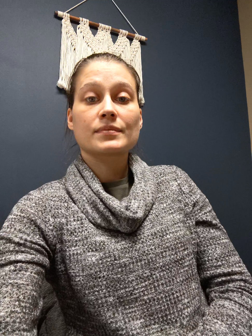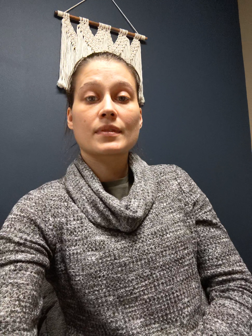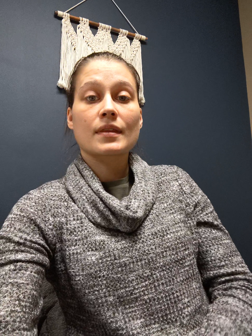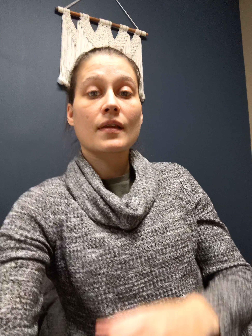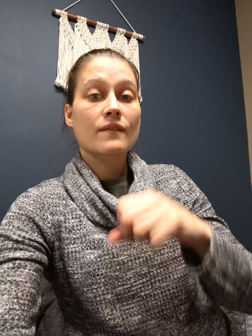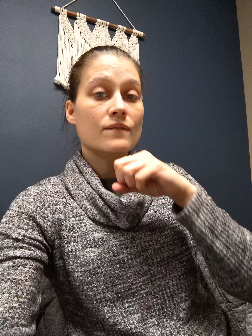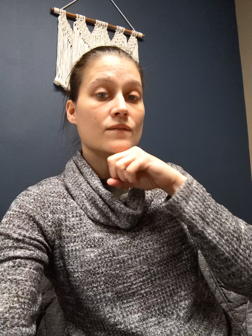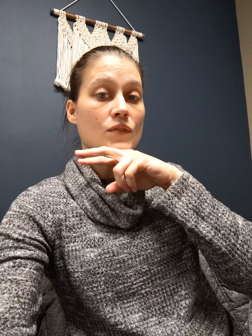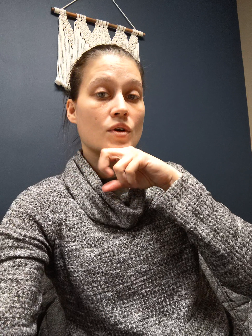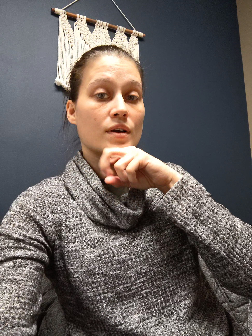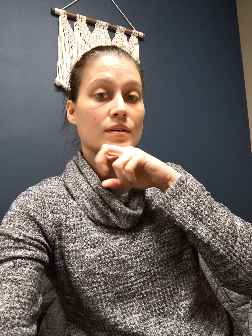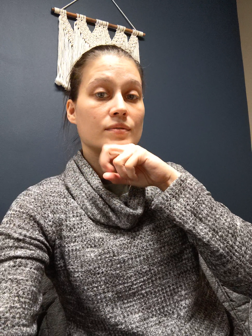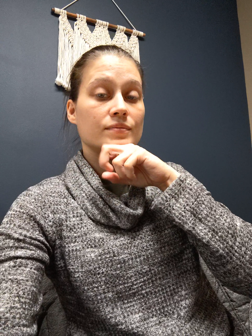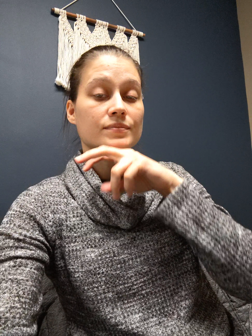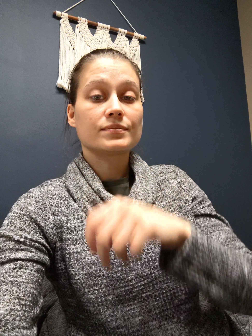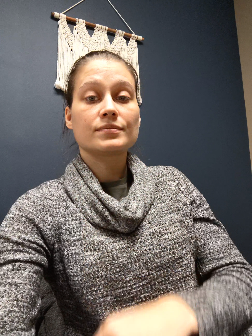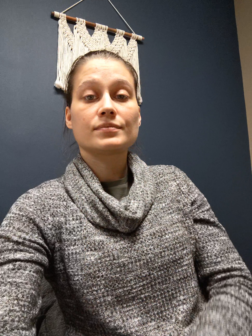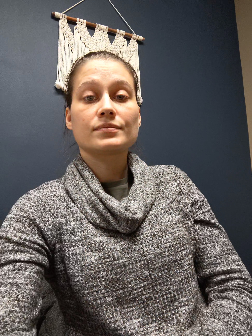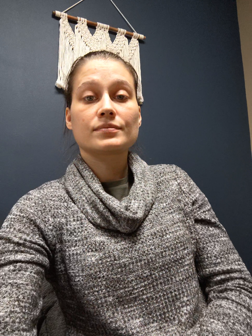frog